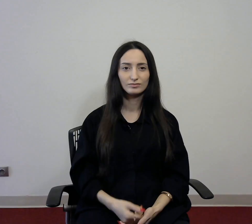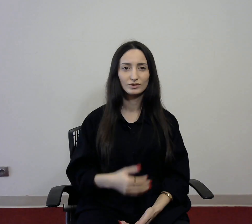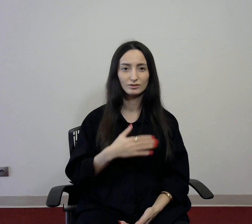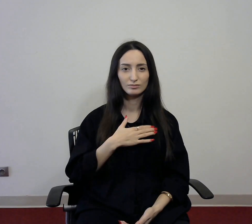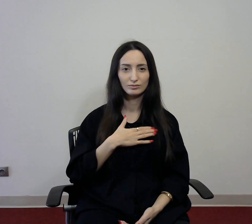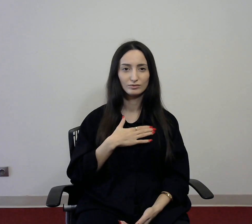mən